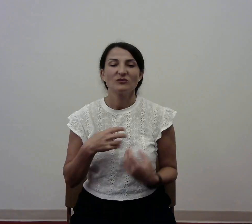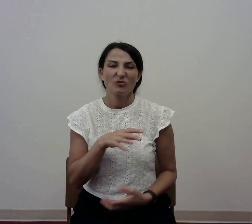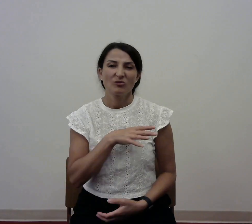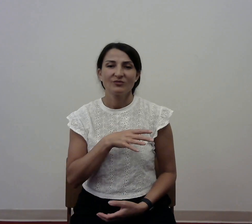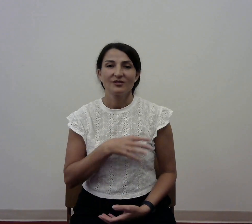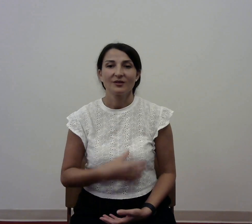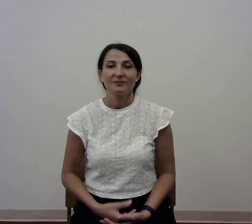olmaq